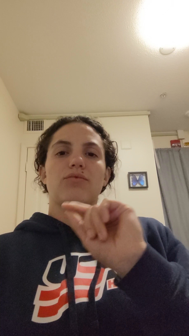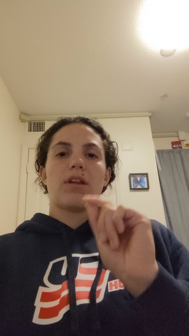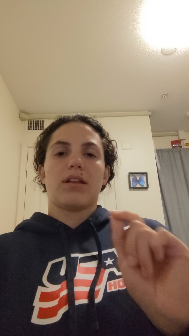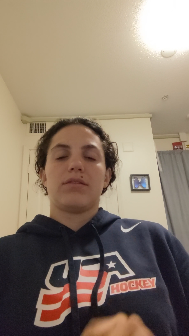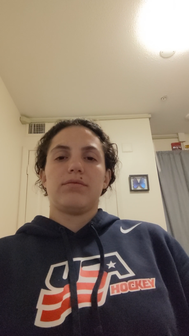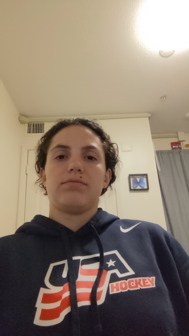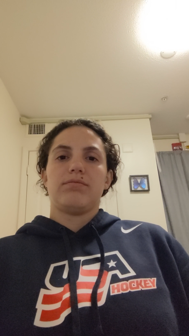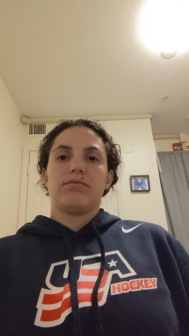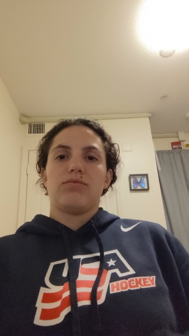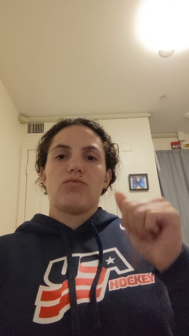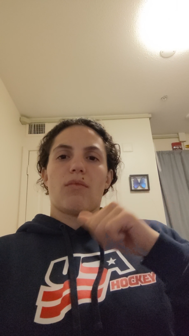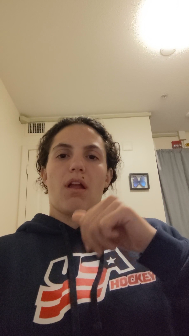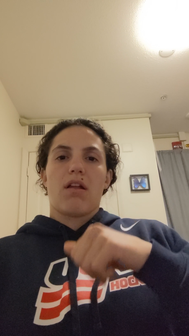rock